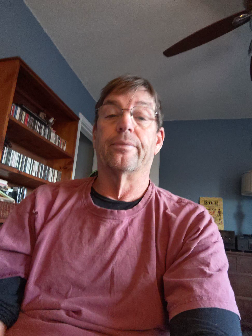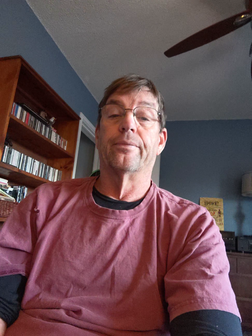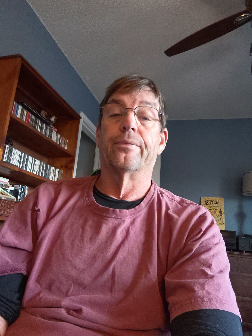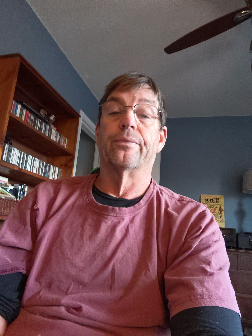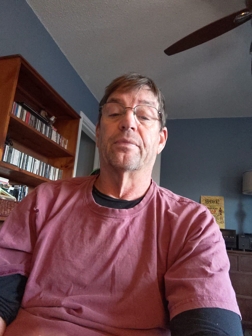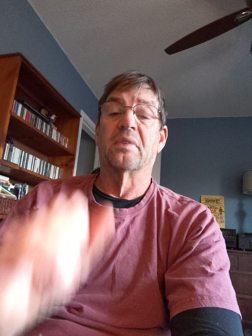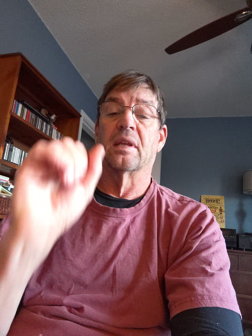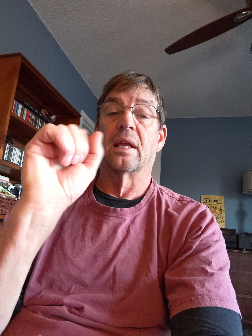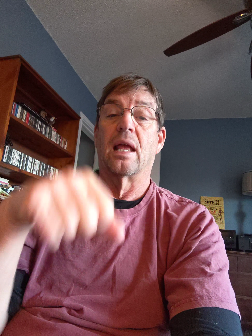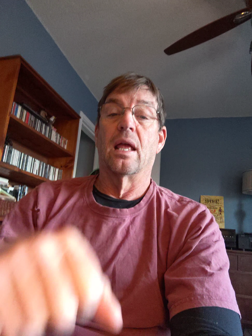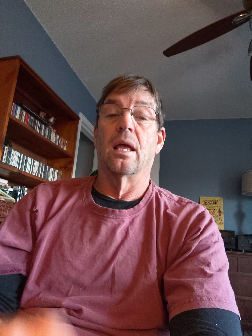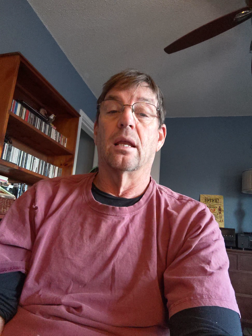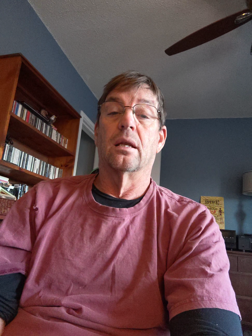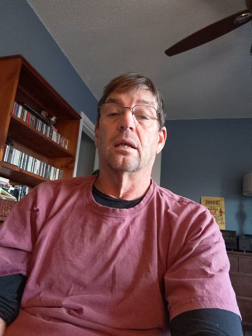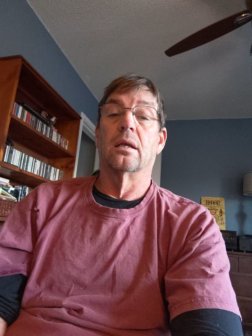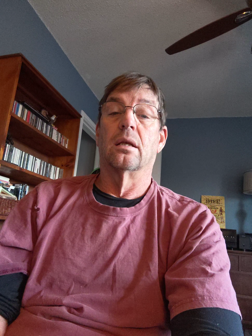can